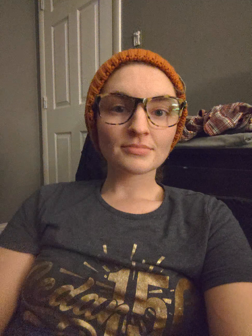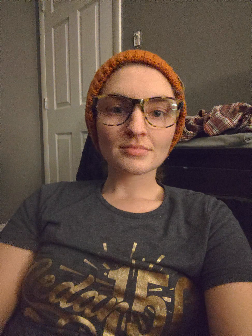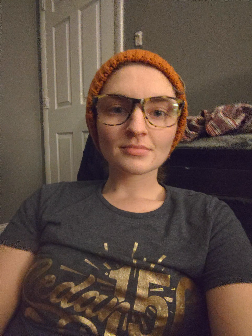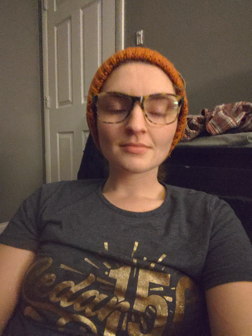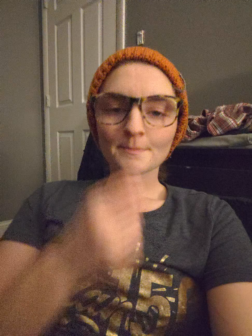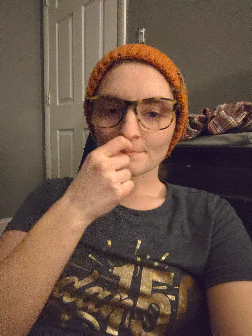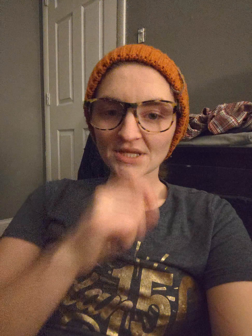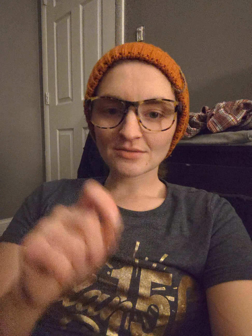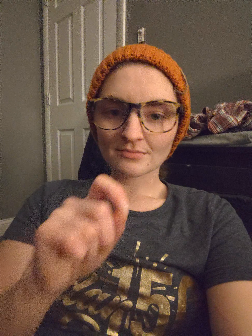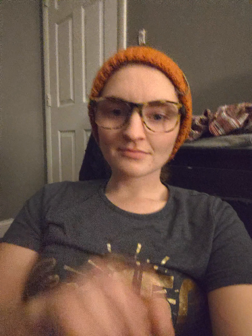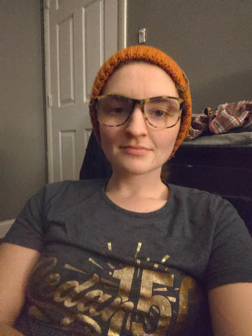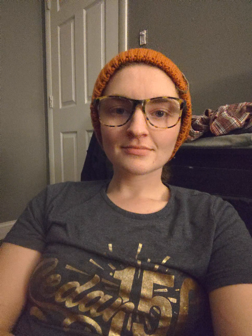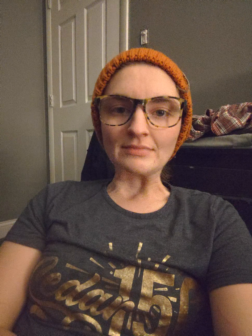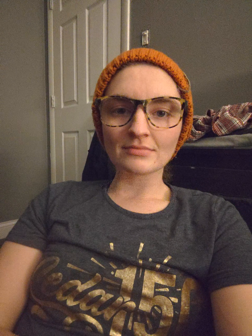pencil